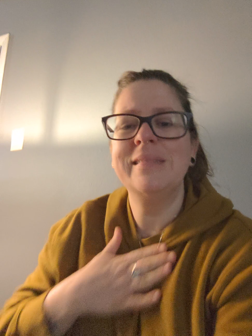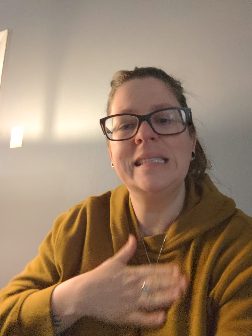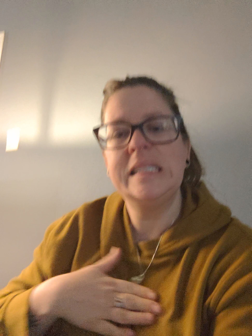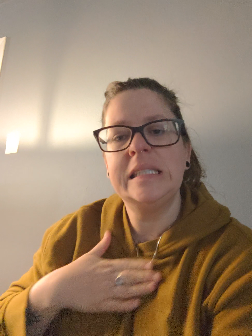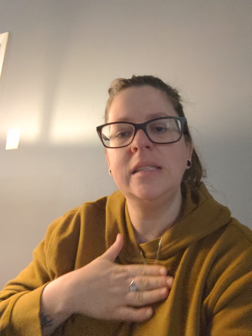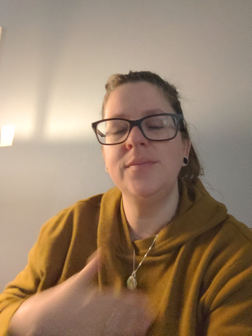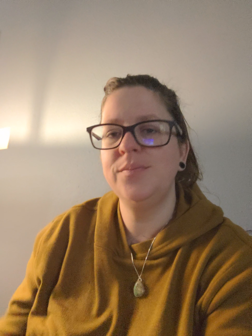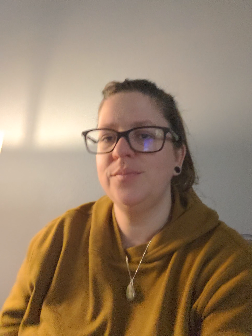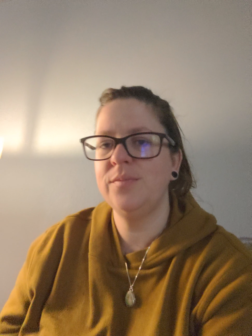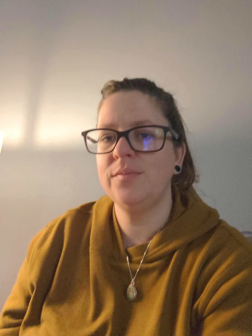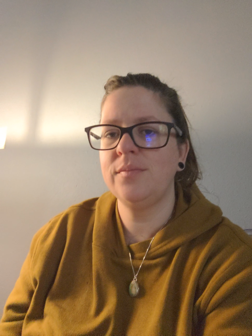please